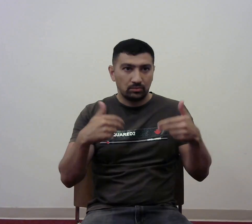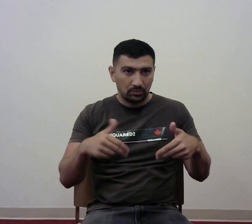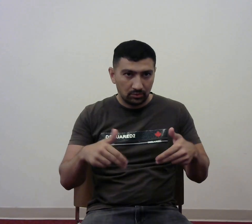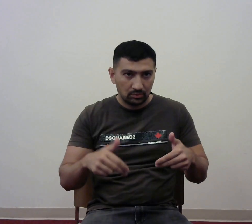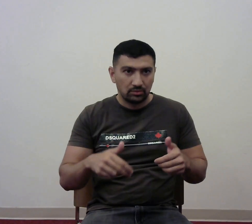futbol